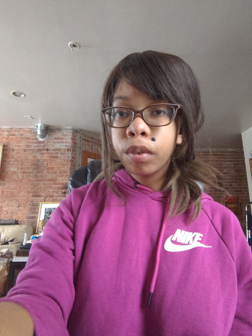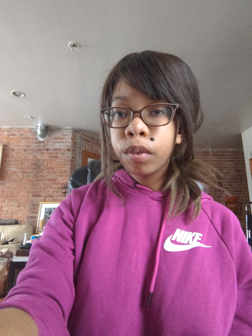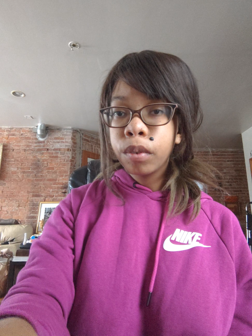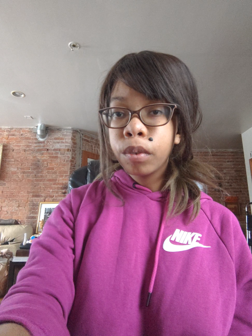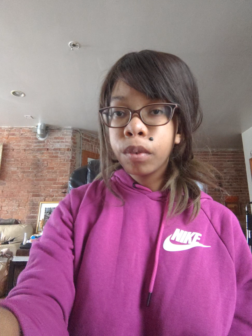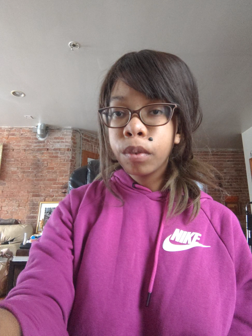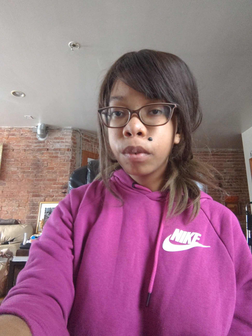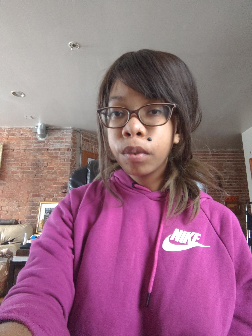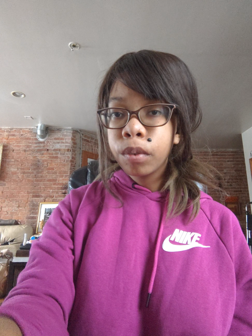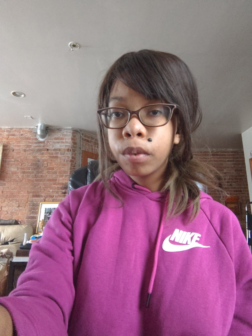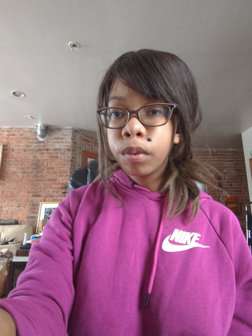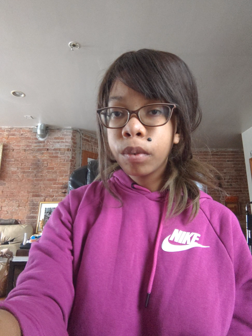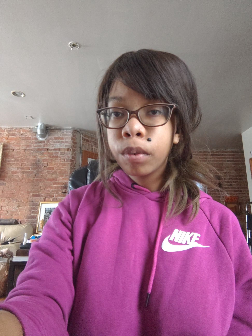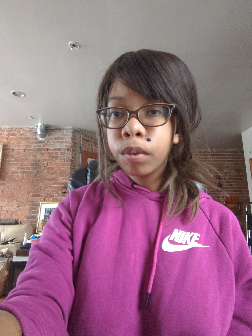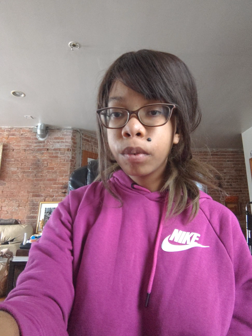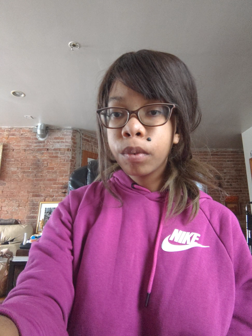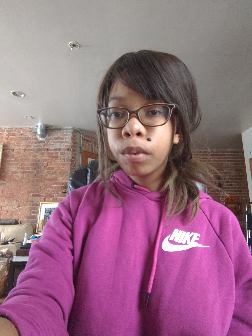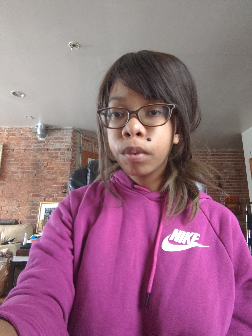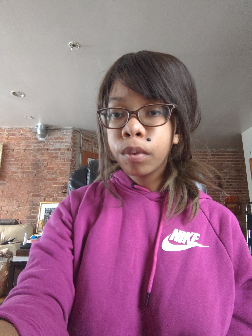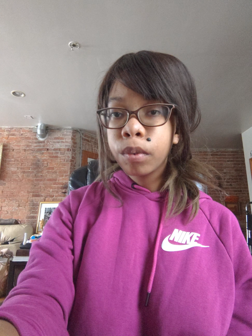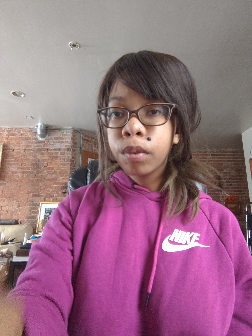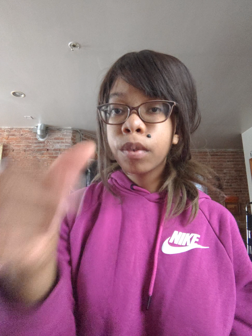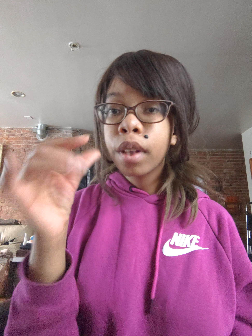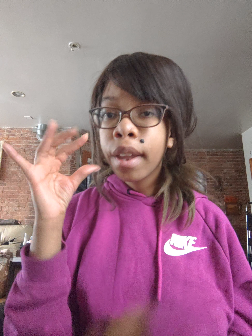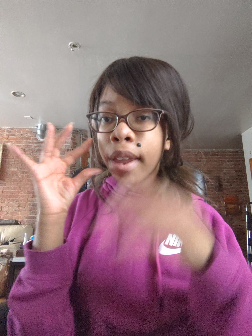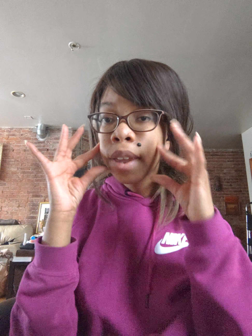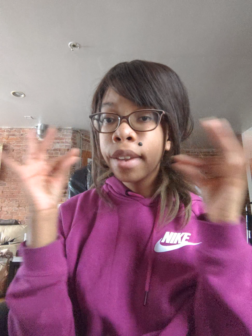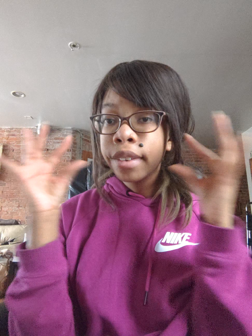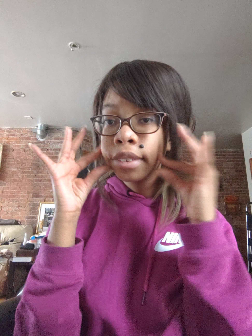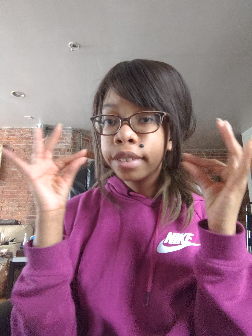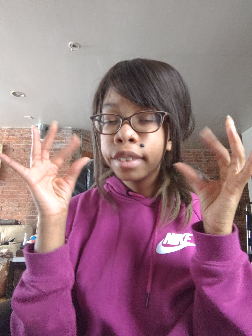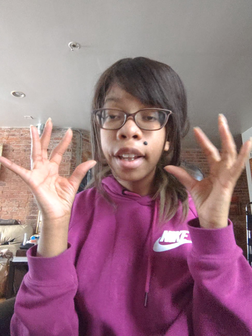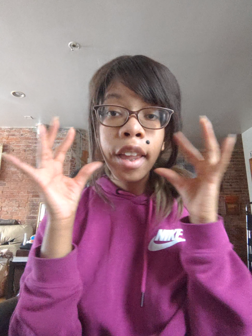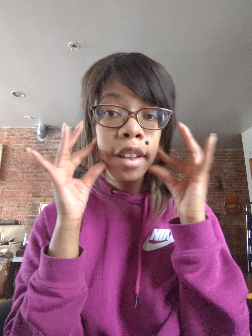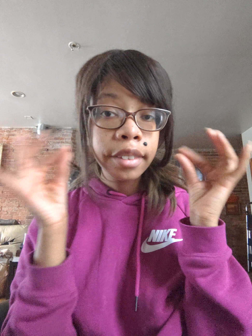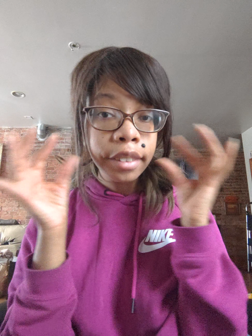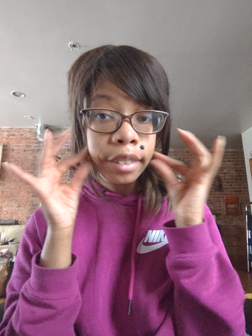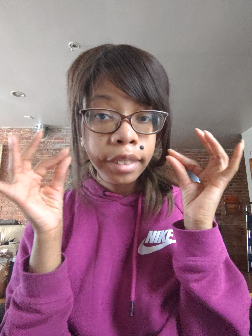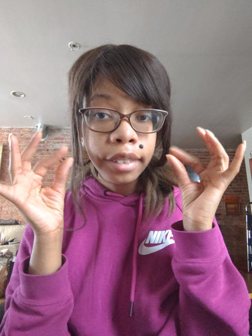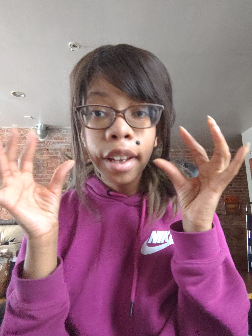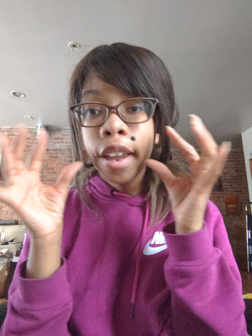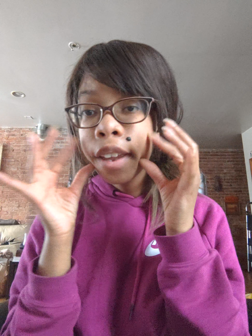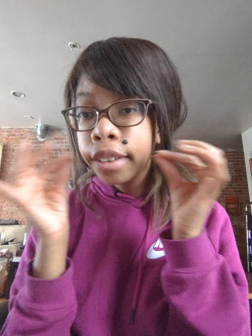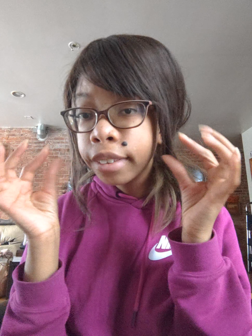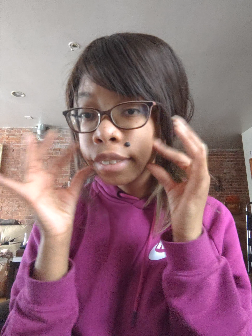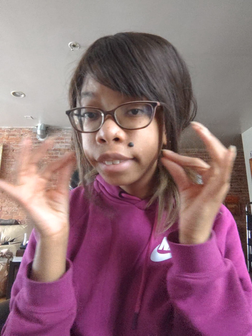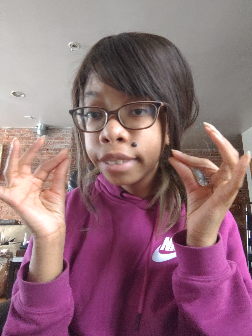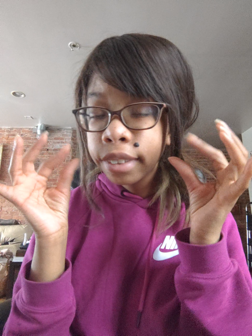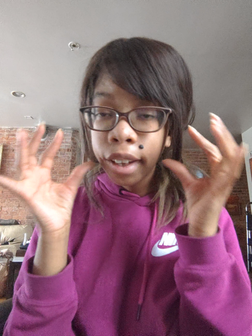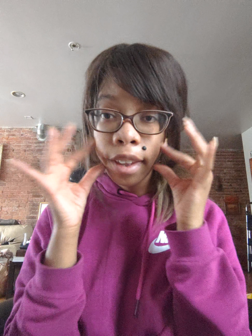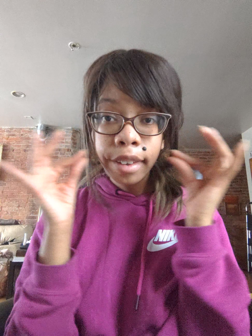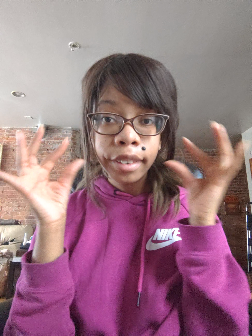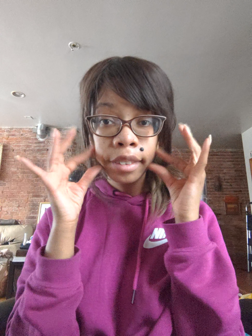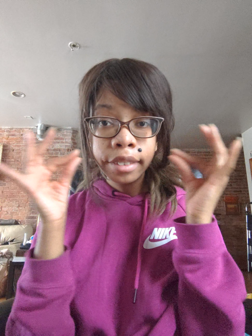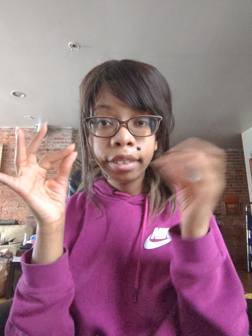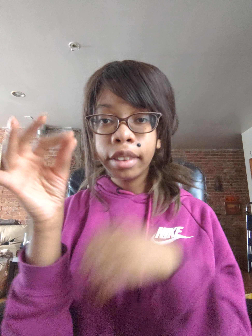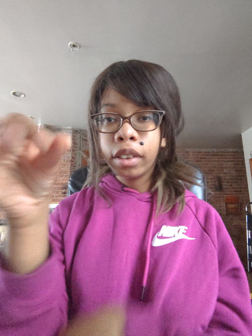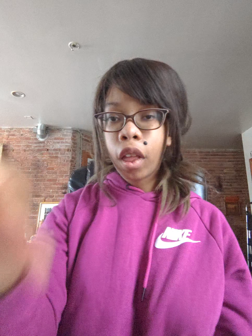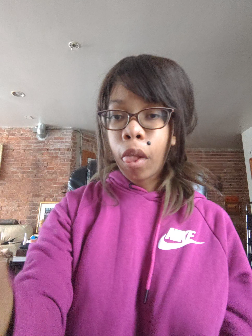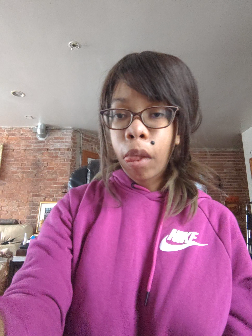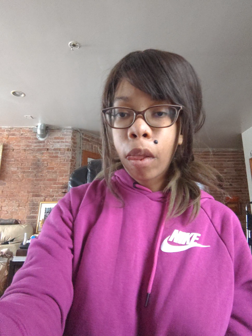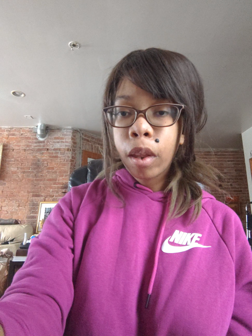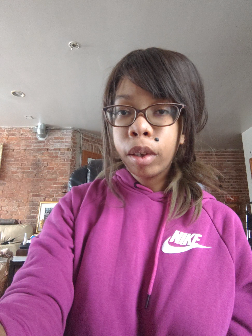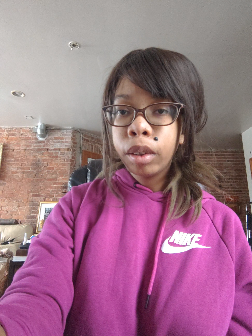cat